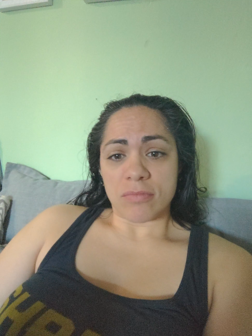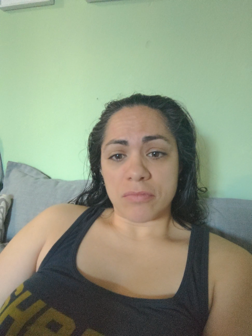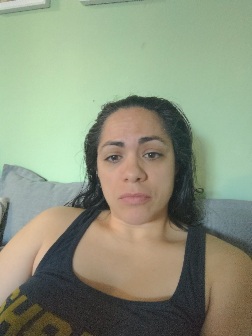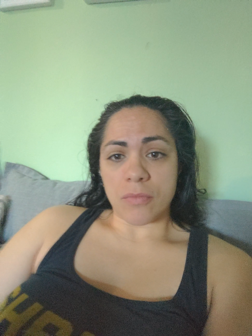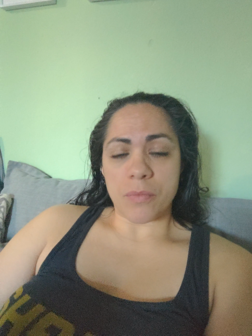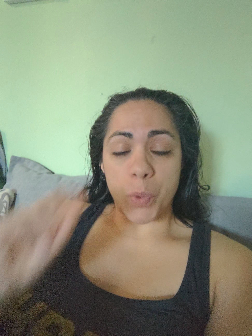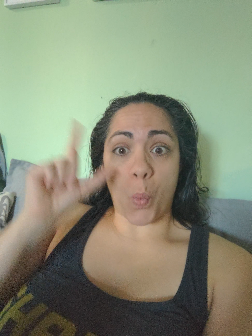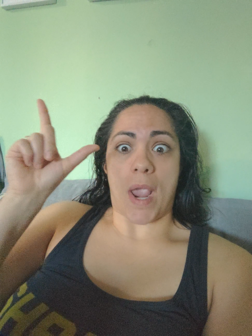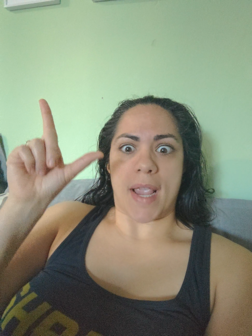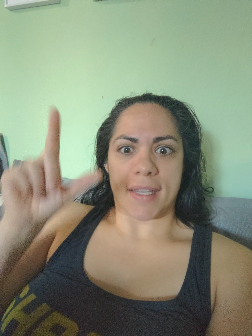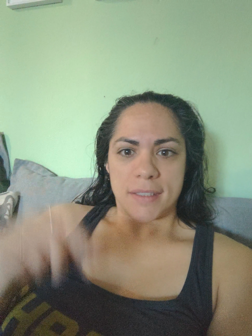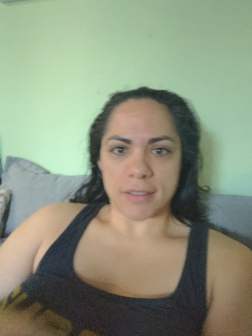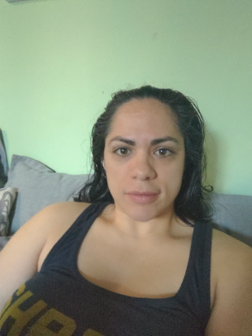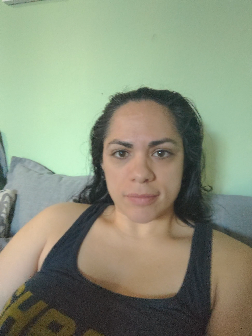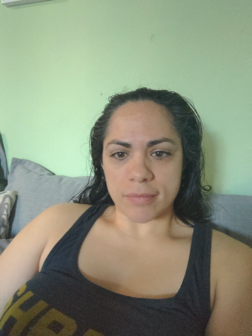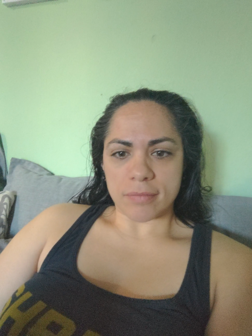wake